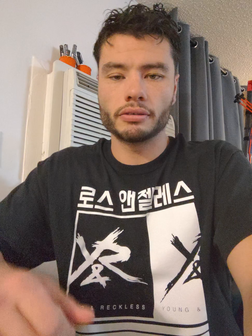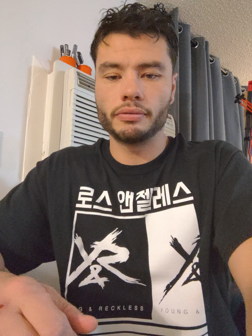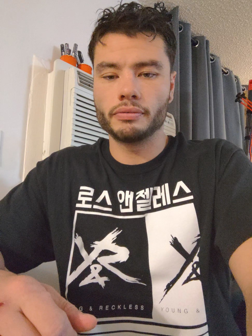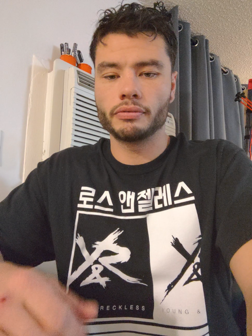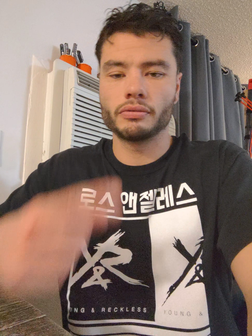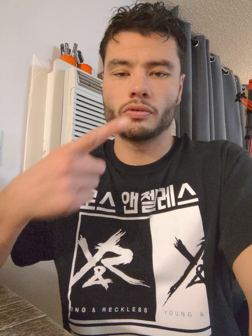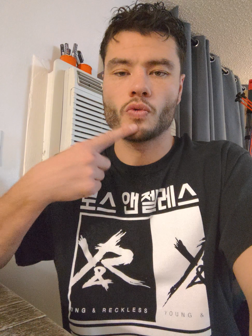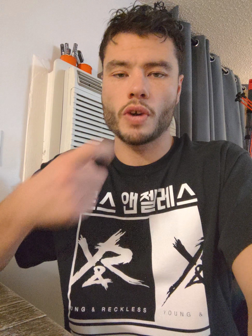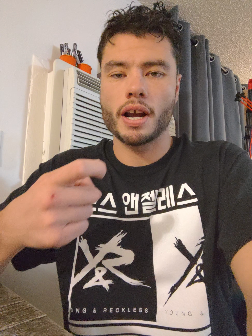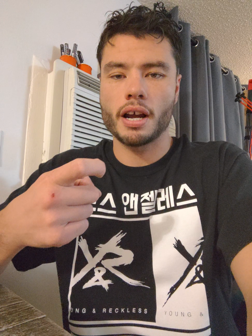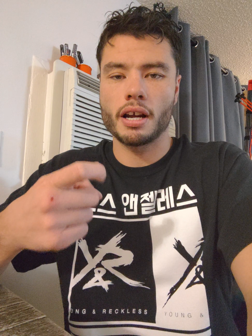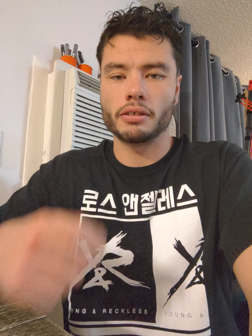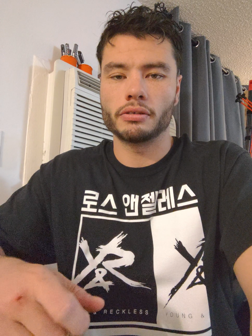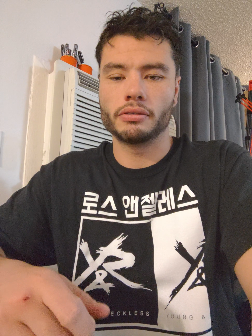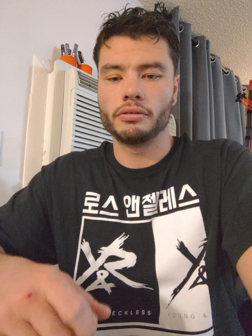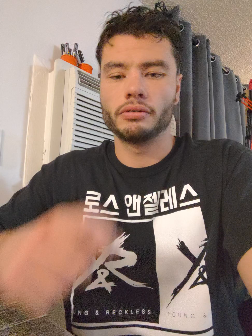red